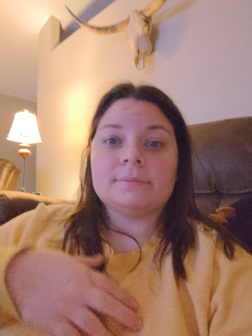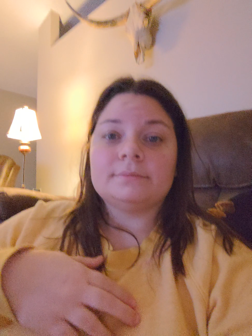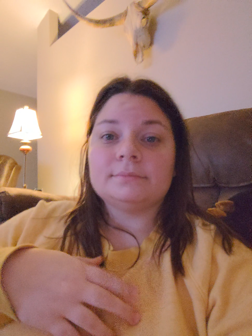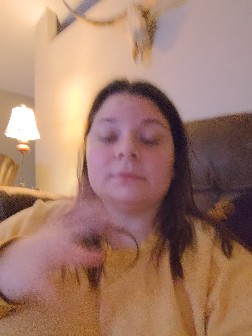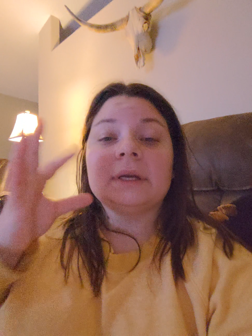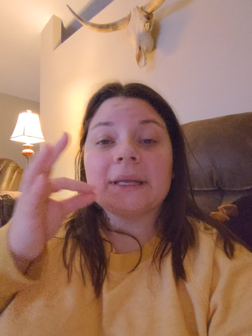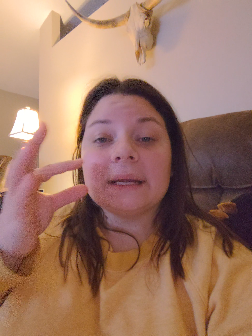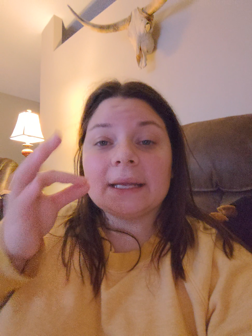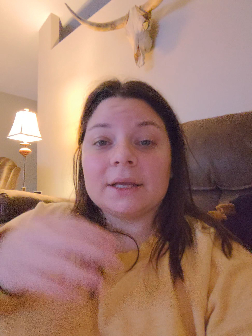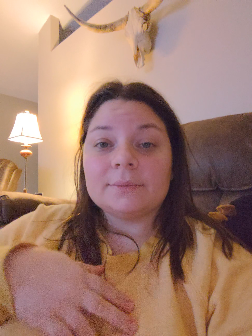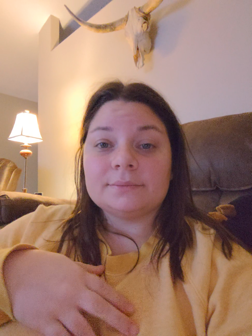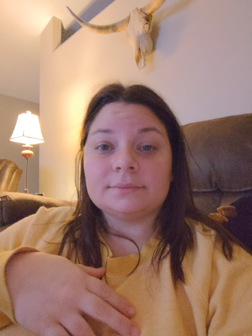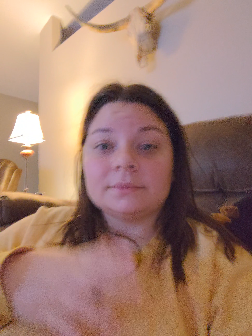kitty